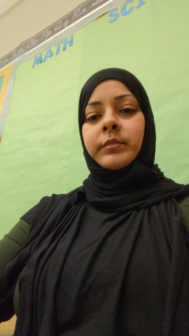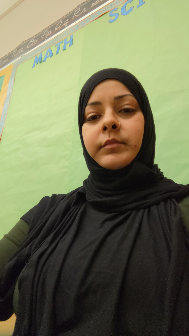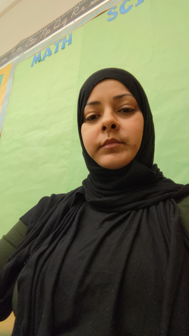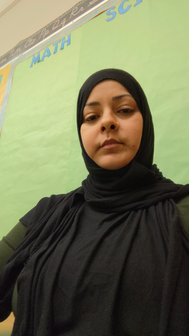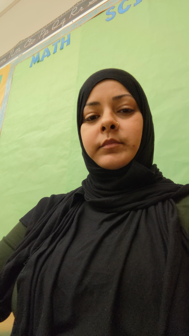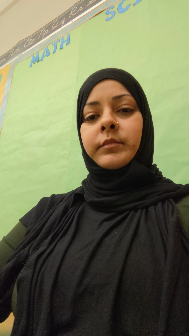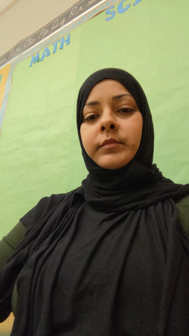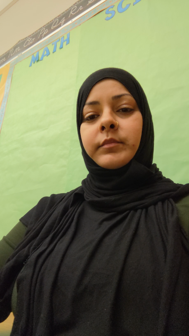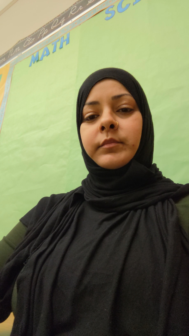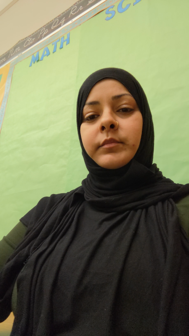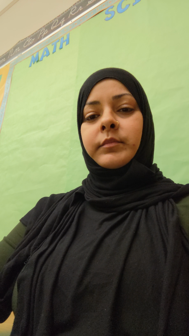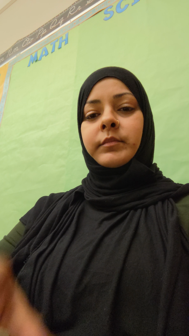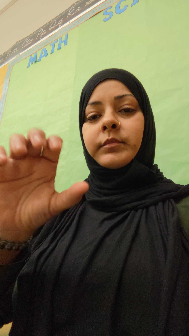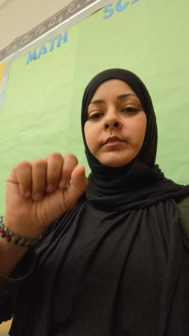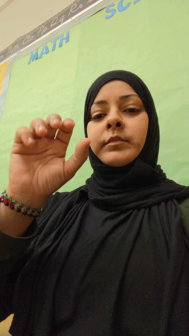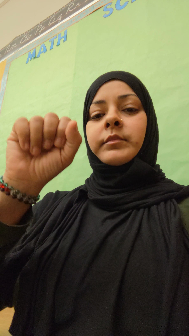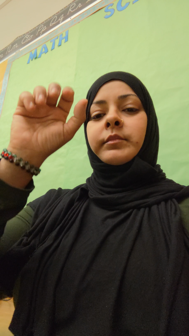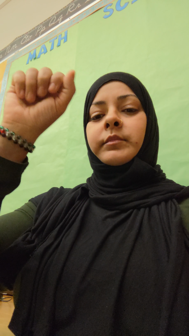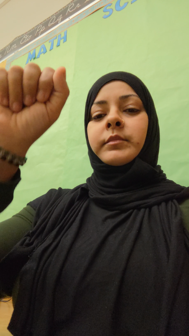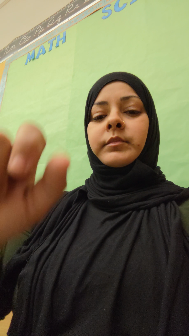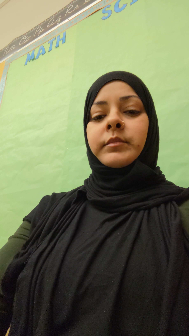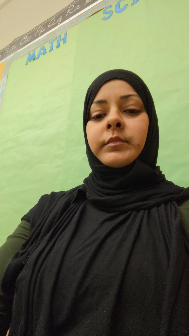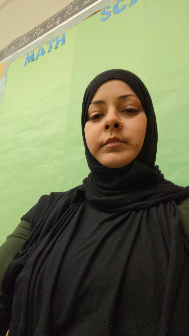ladder